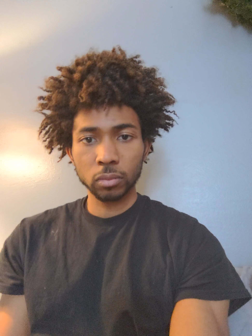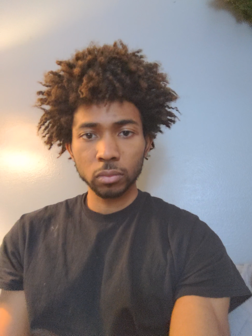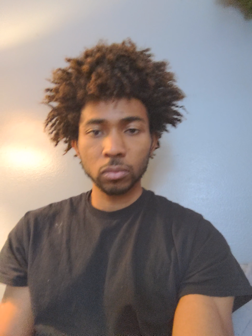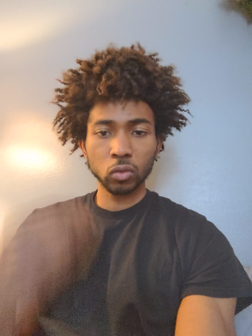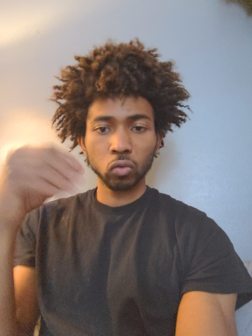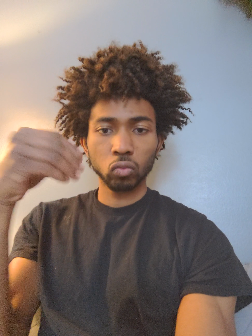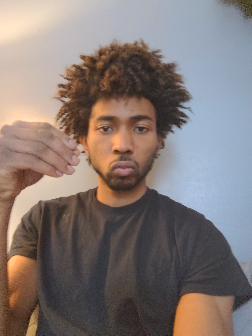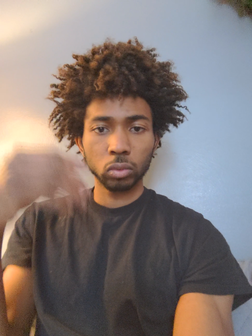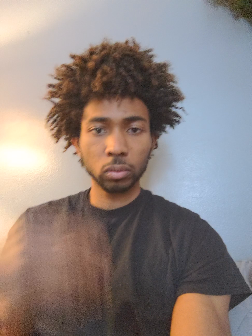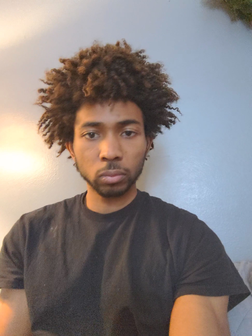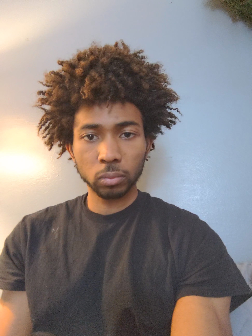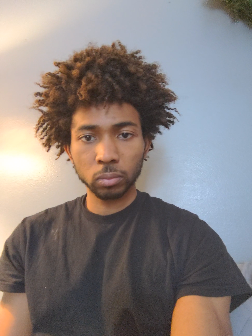store